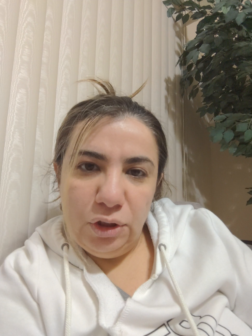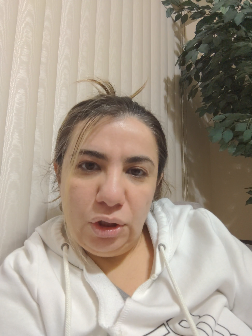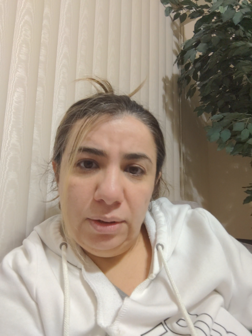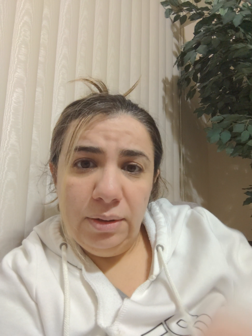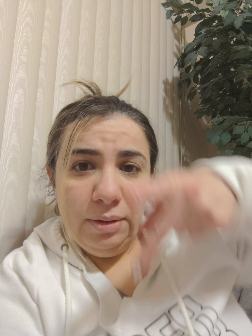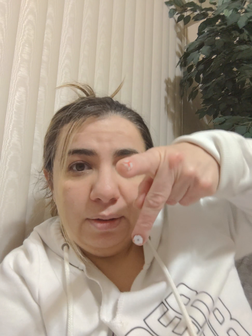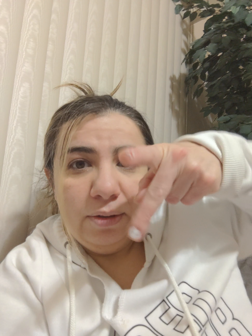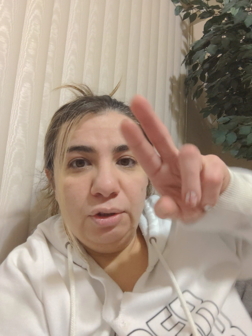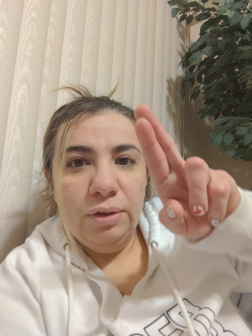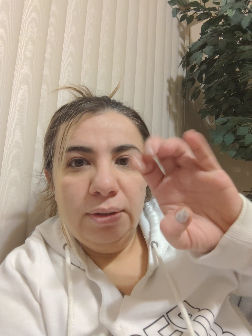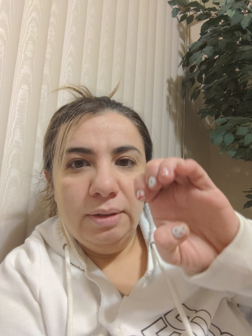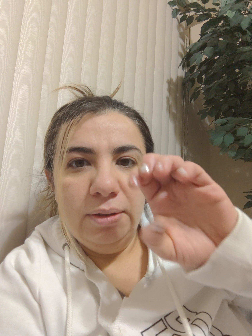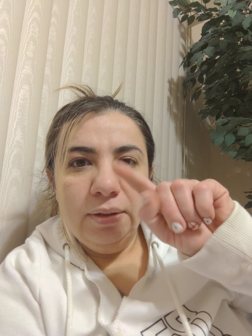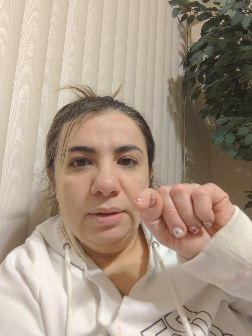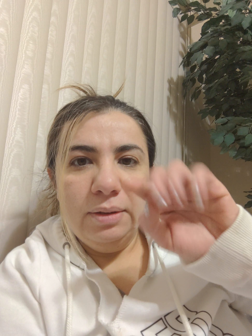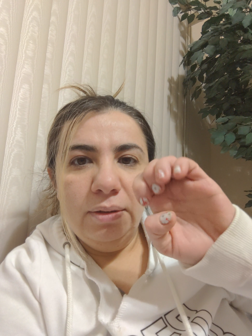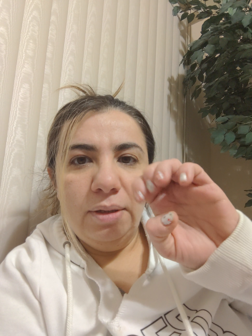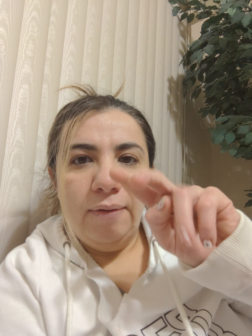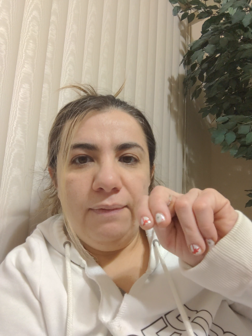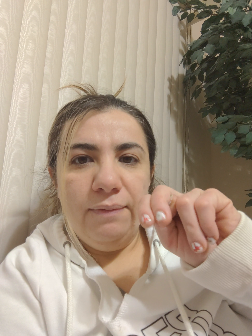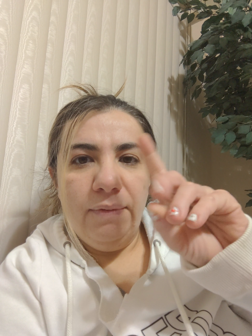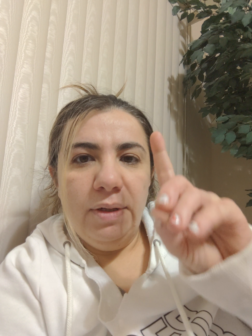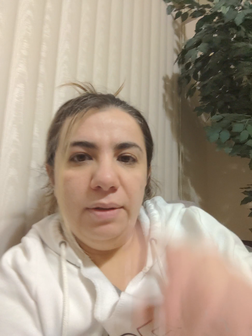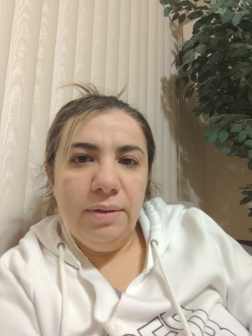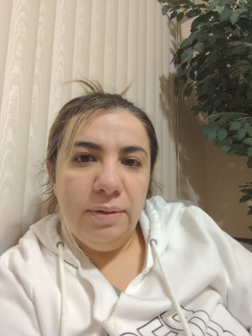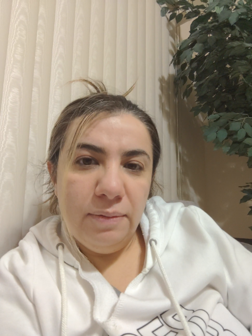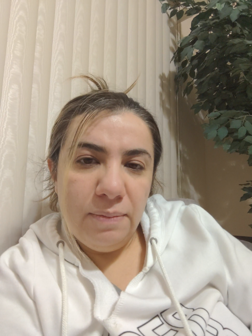pretend